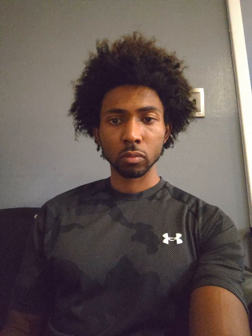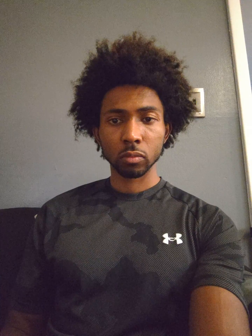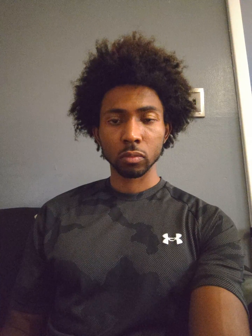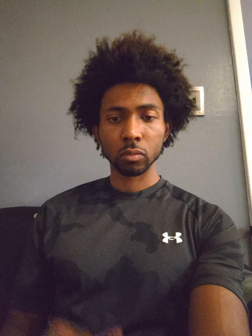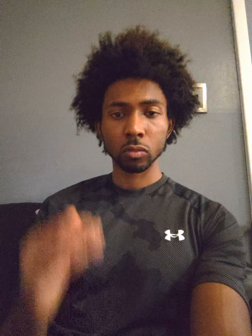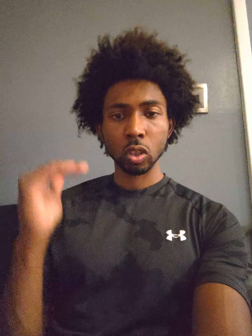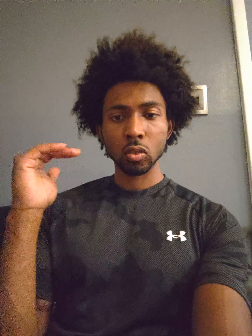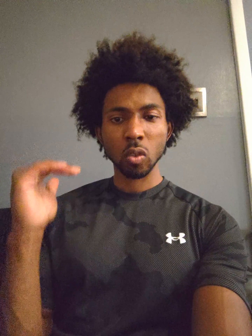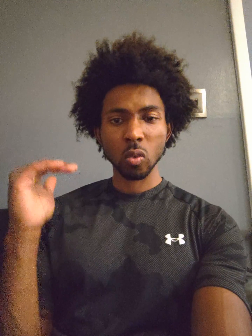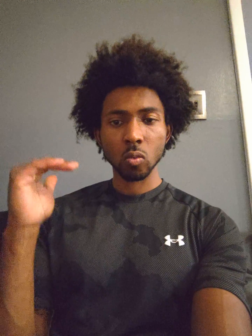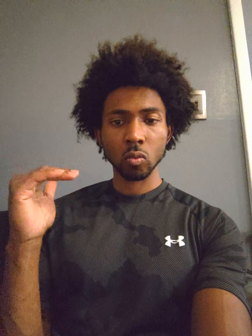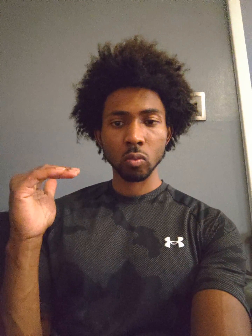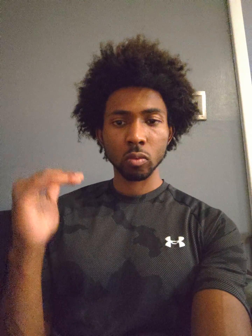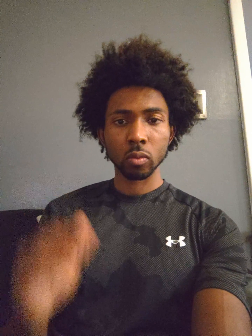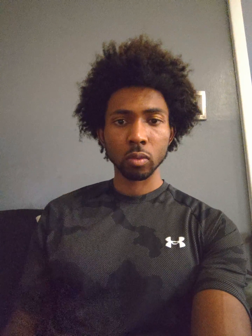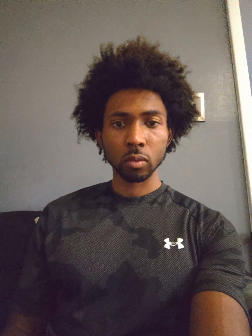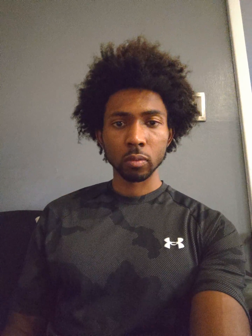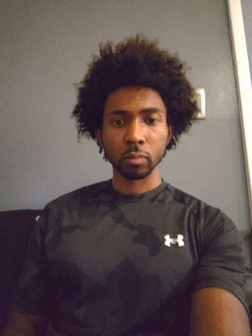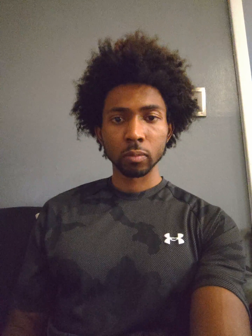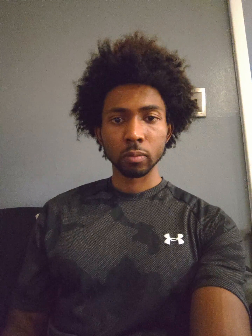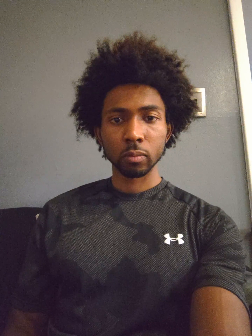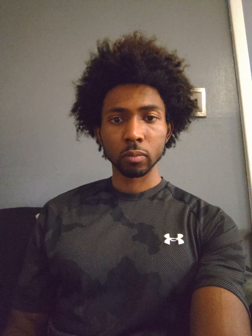short